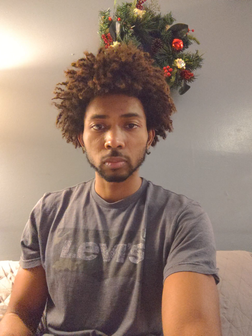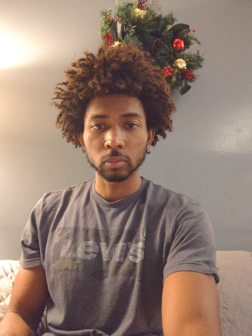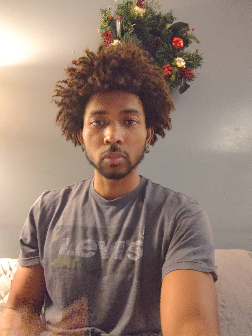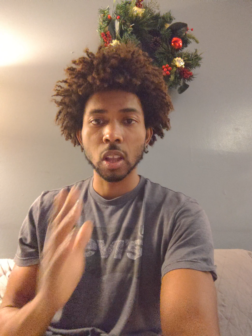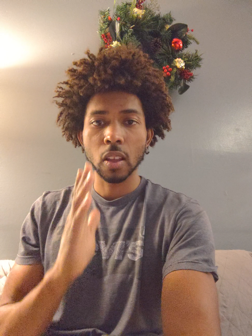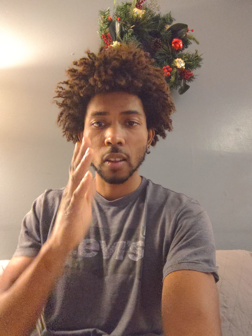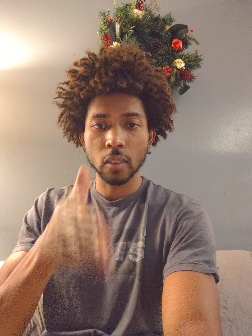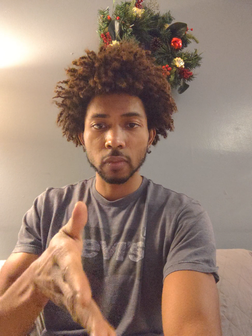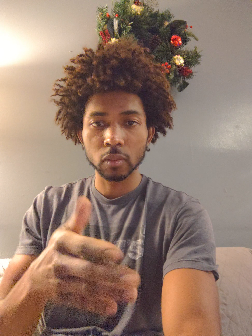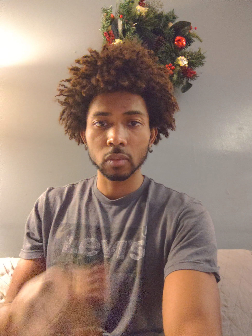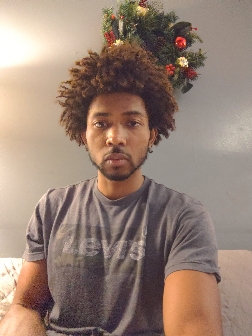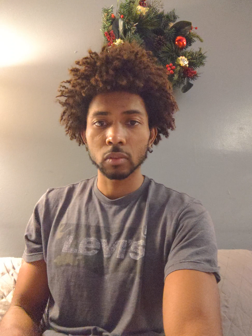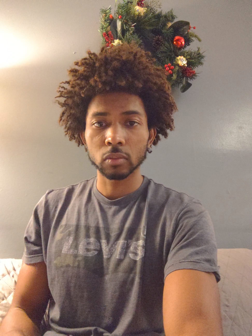after